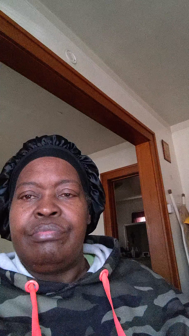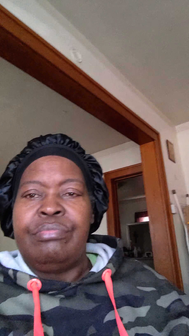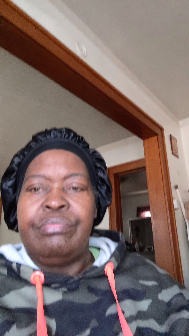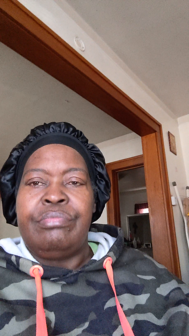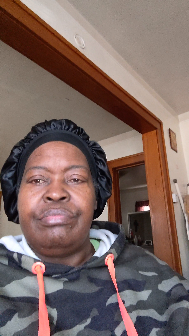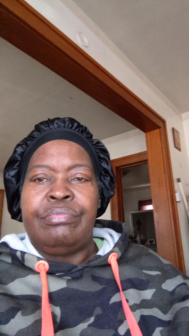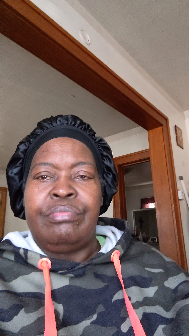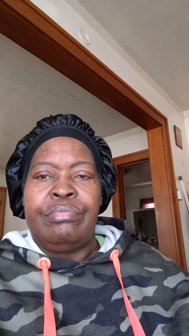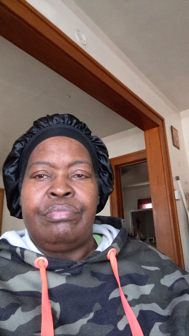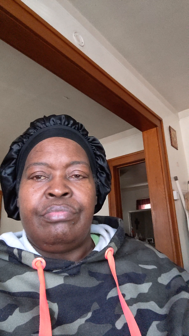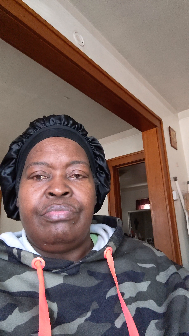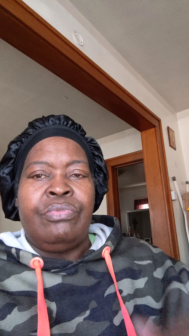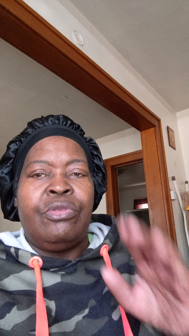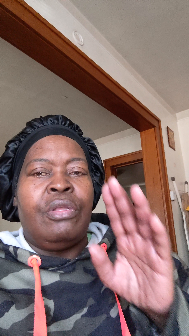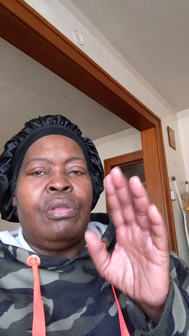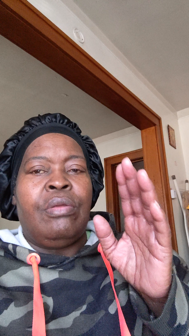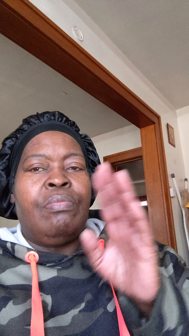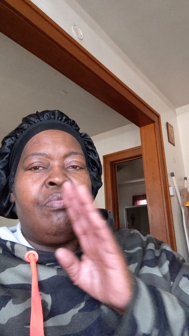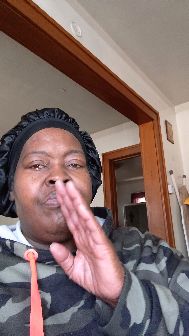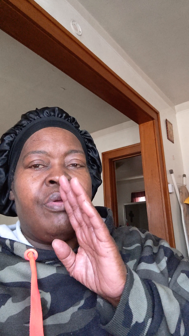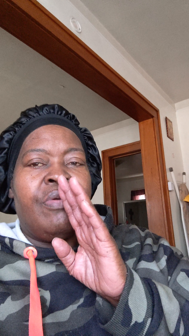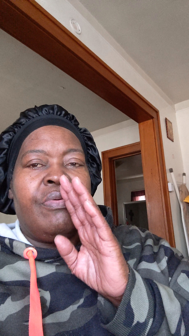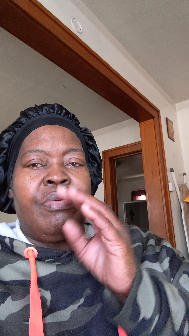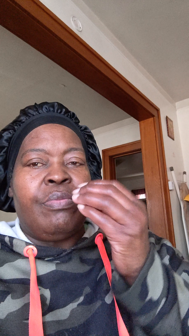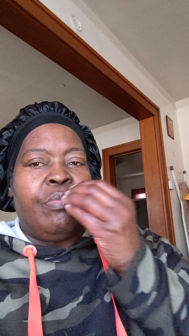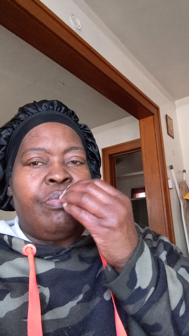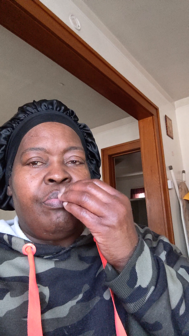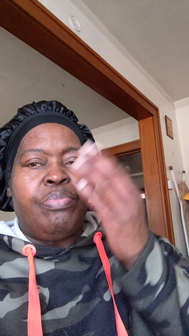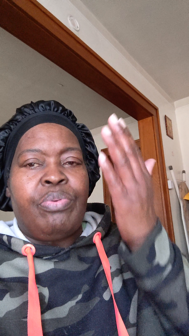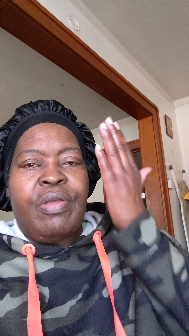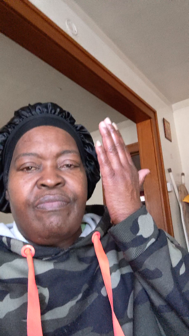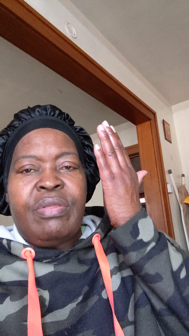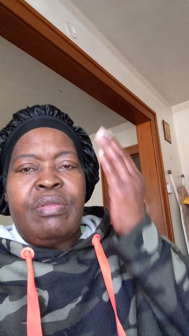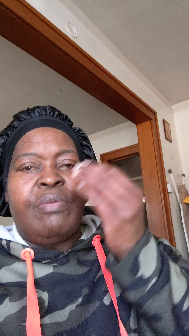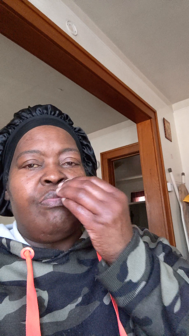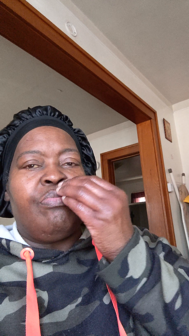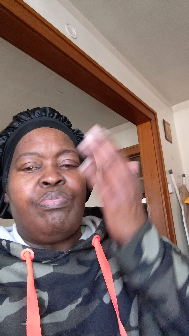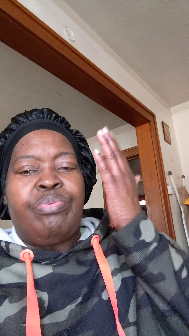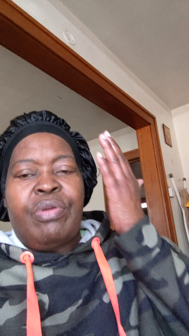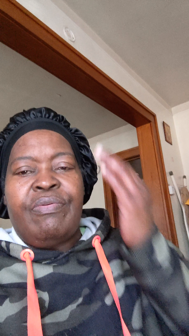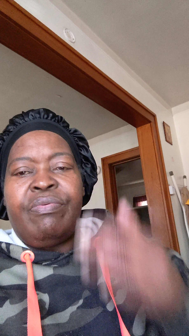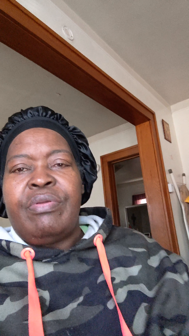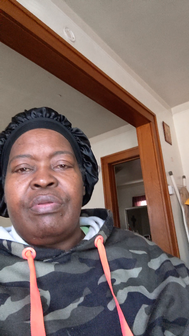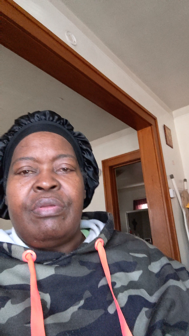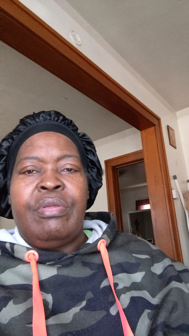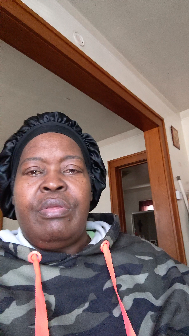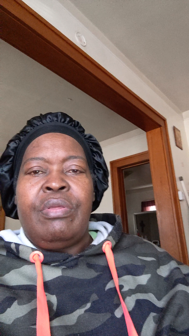breakfast